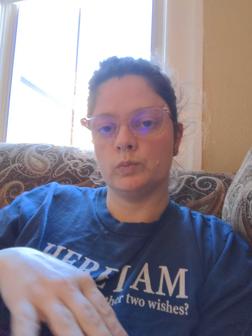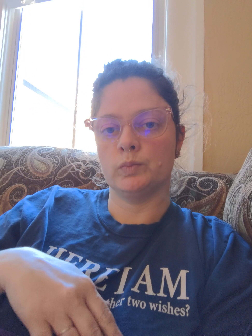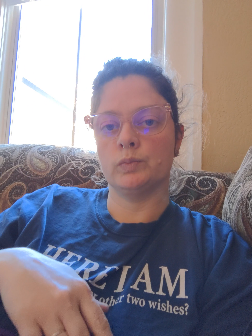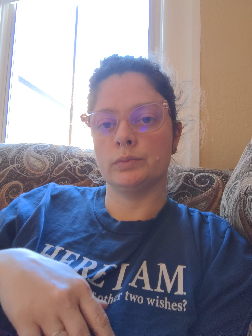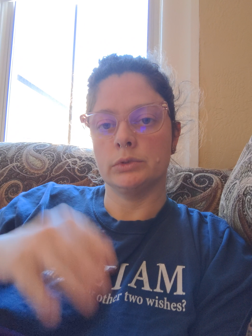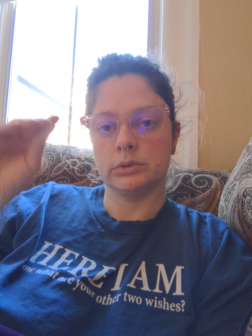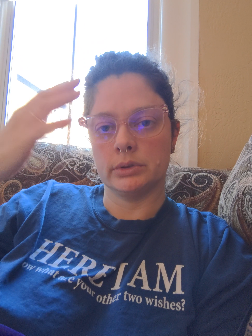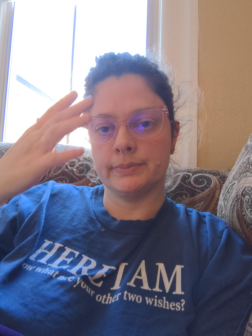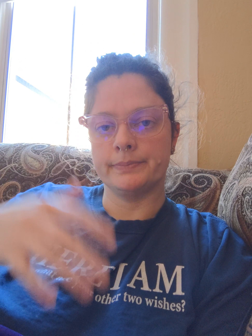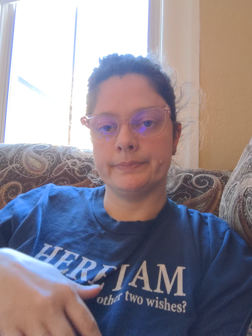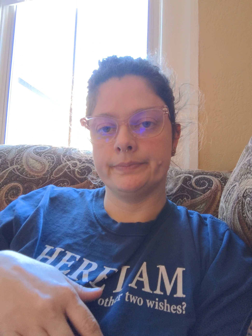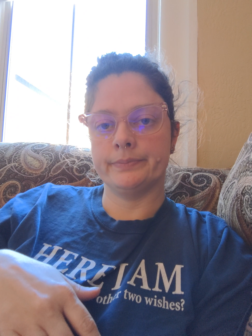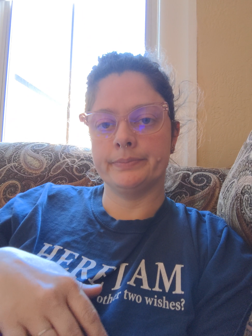sun